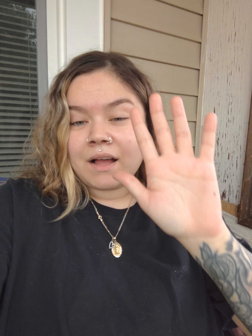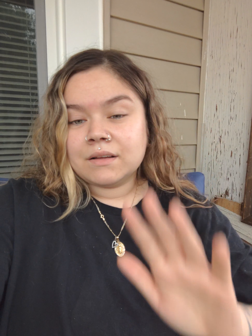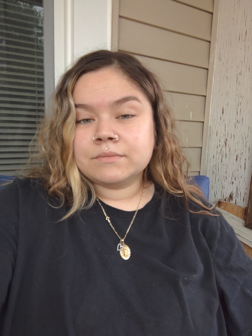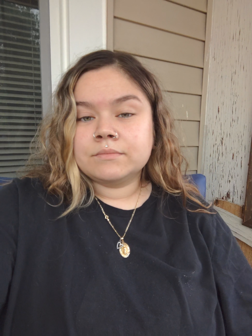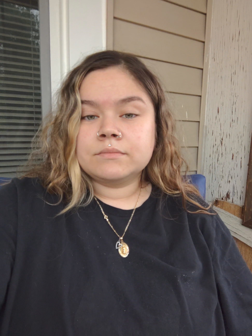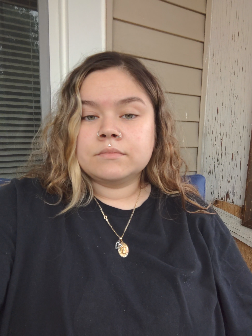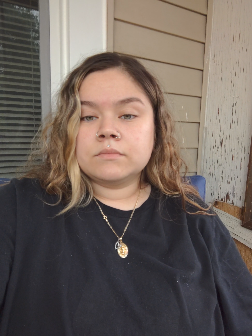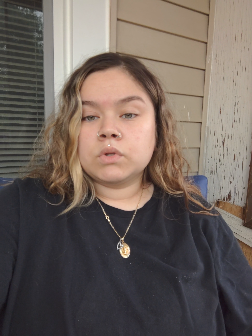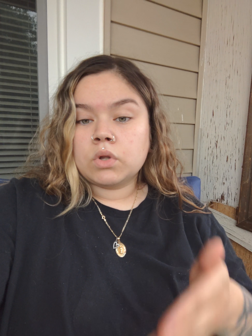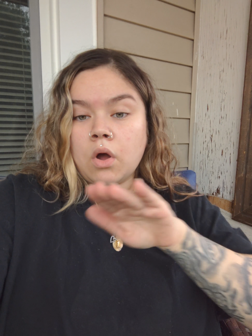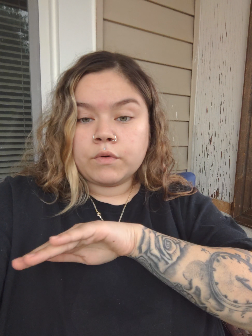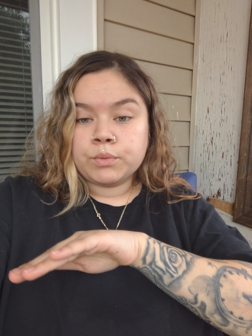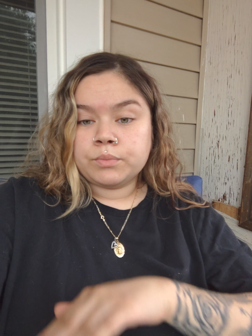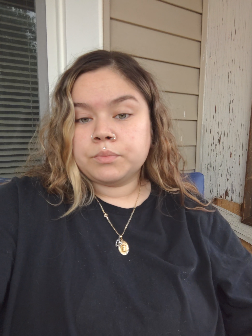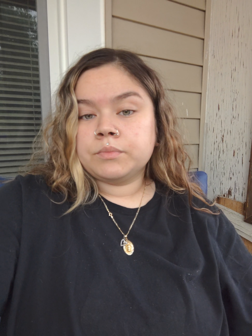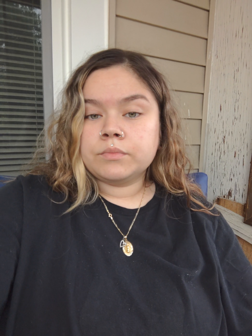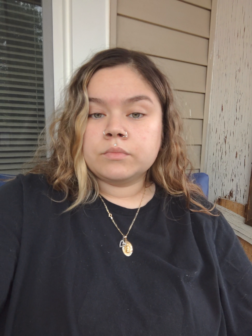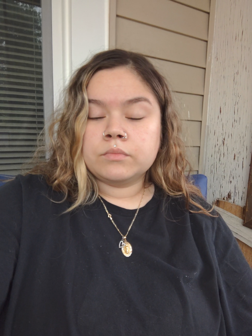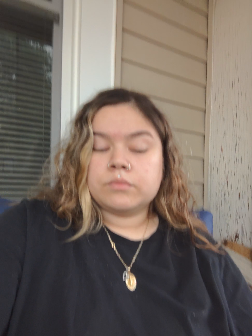cover